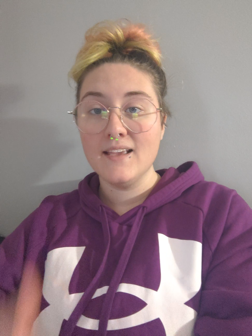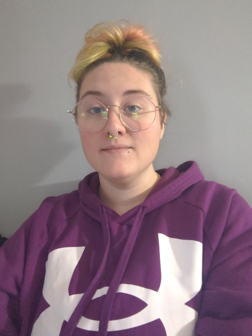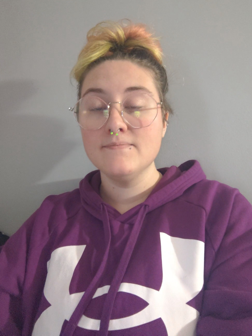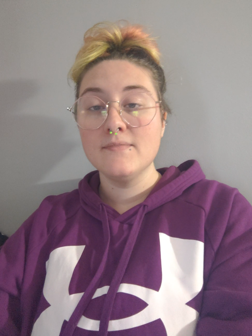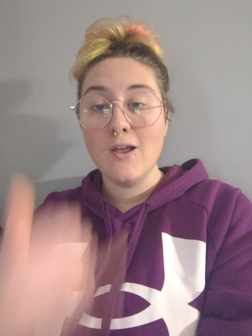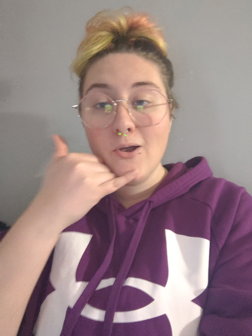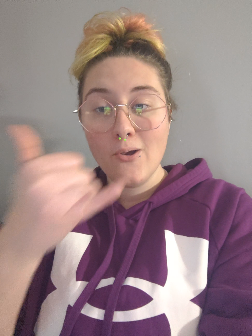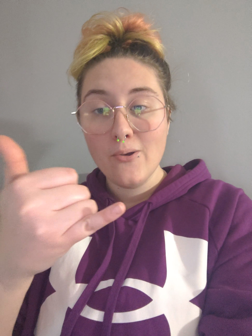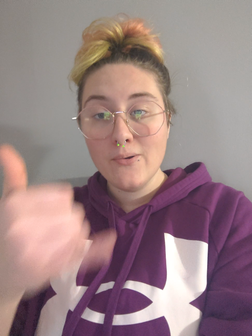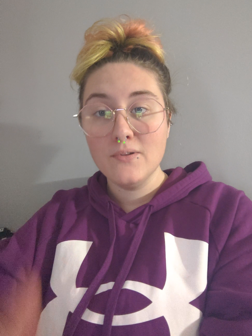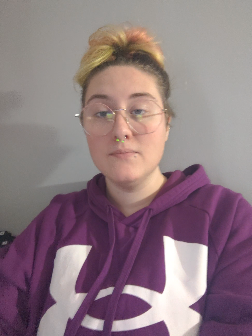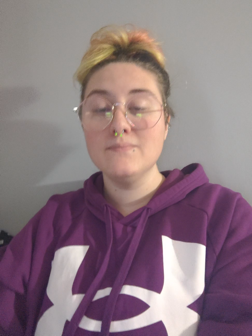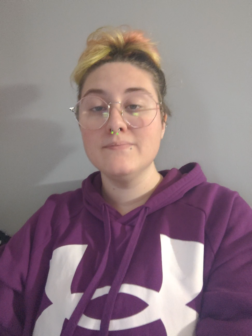call on the phone